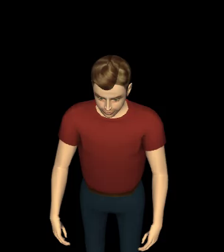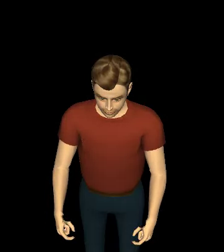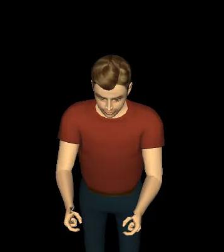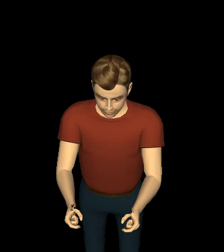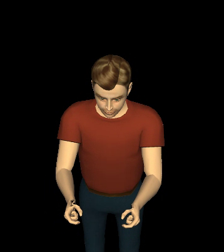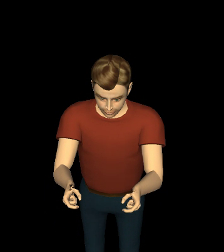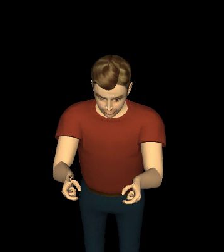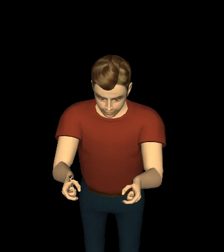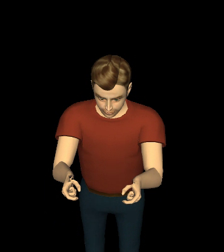مبنى